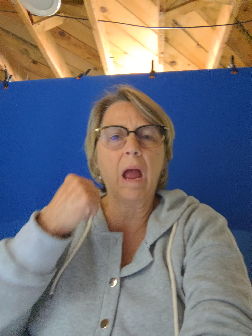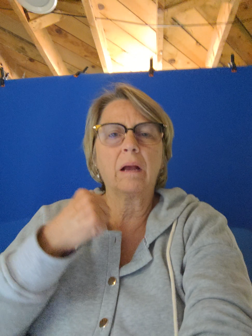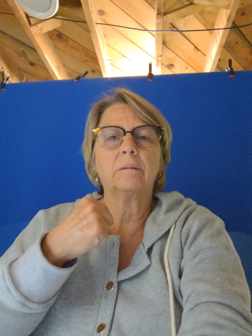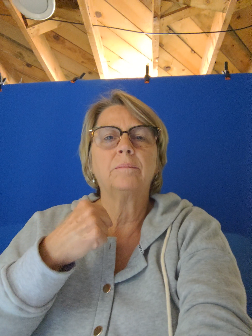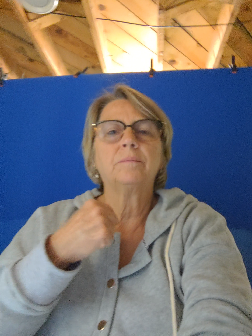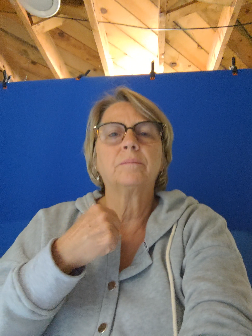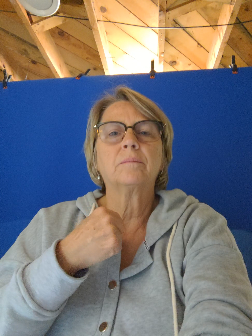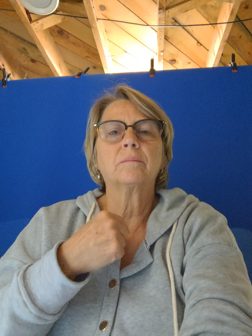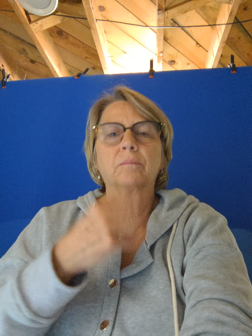cry